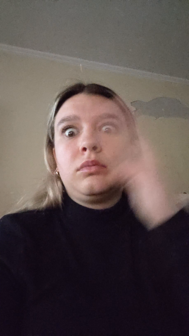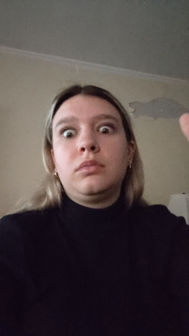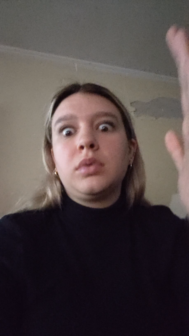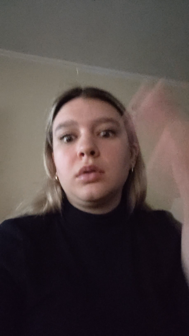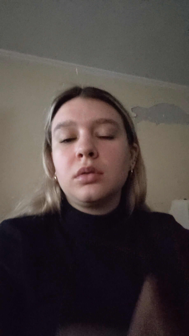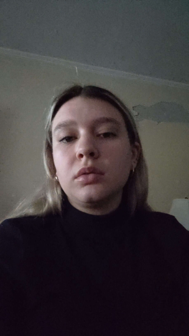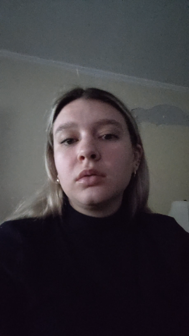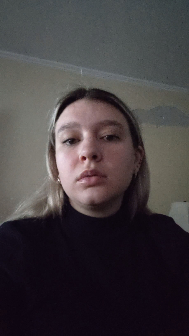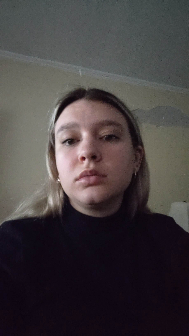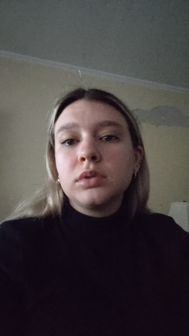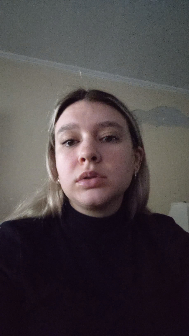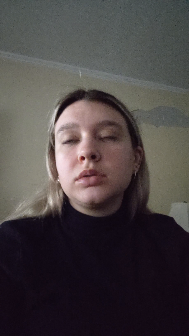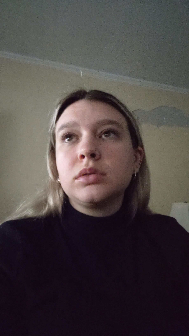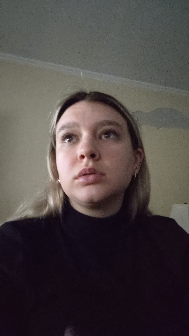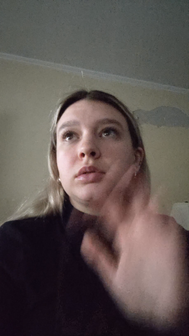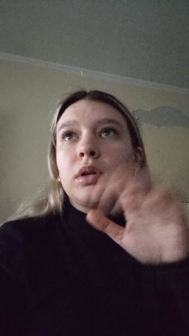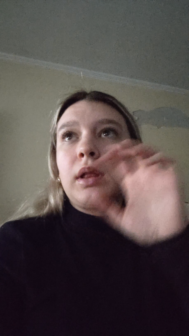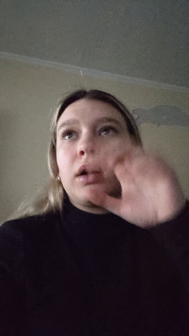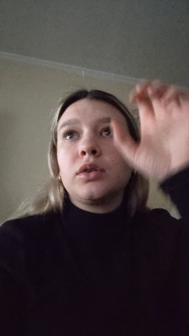ladder